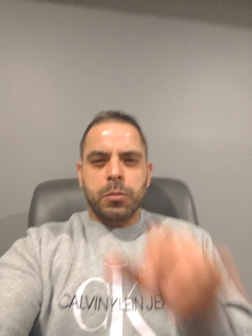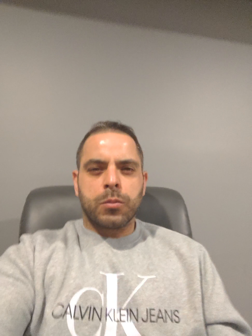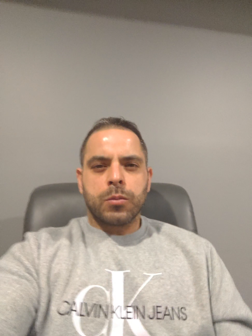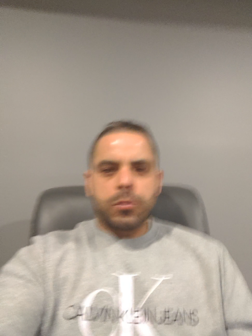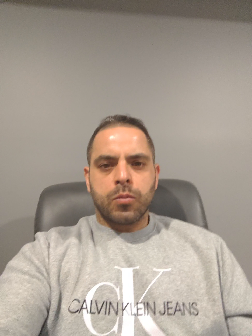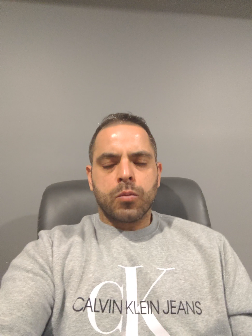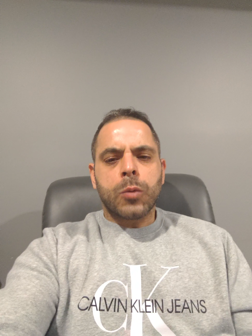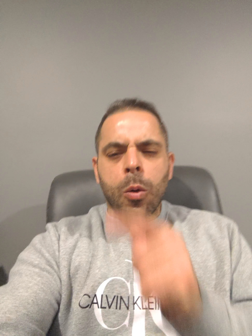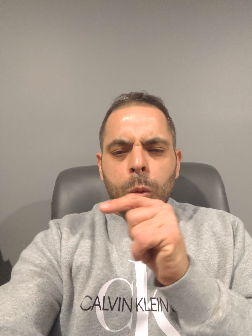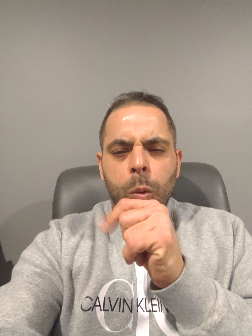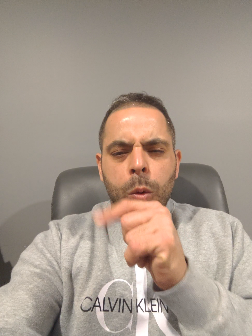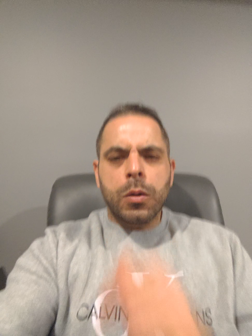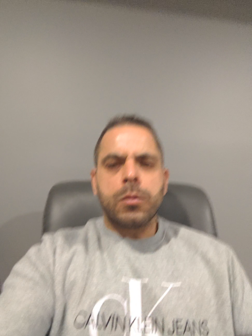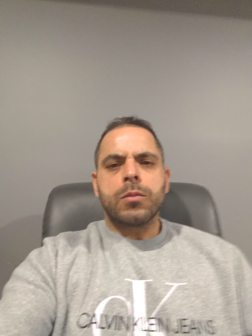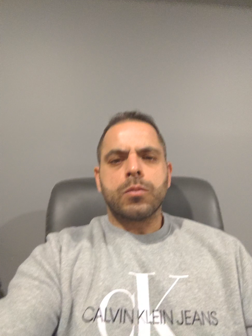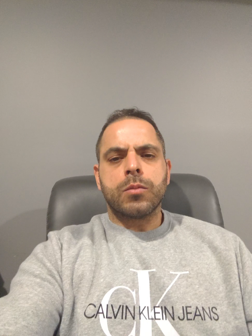who